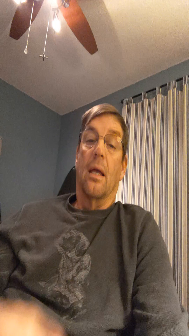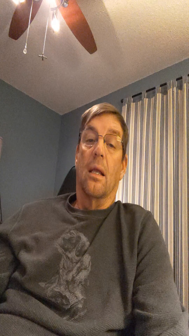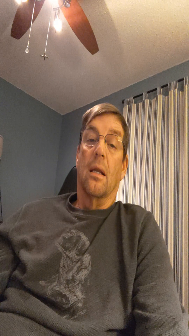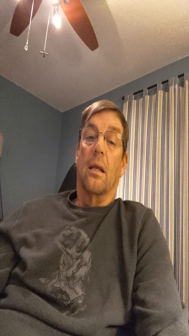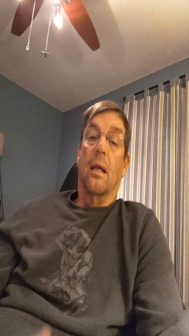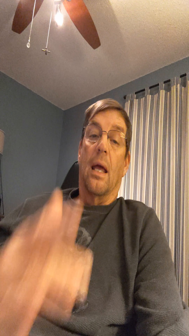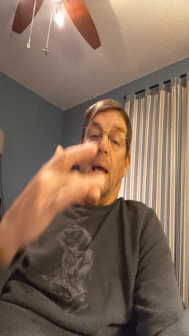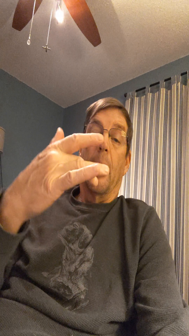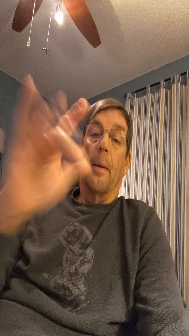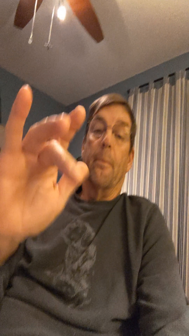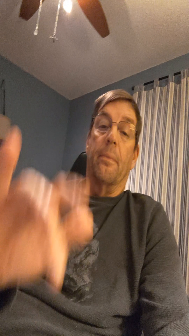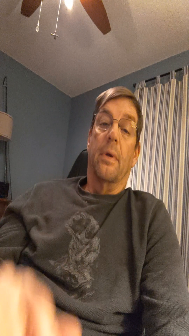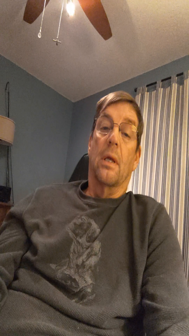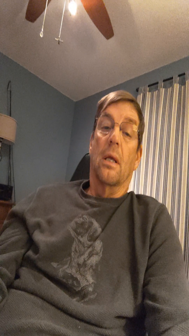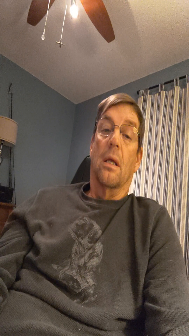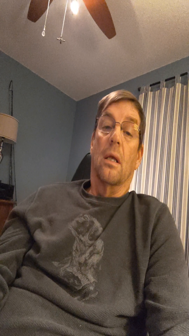empty